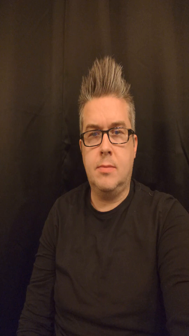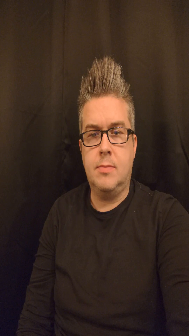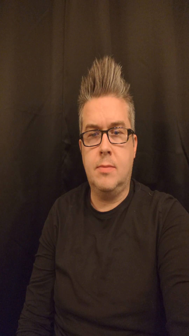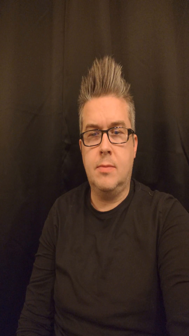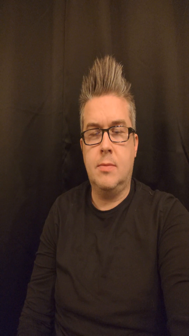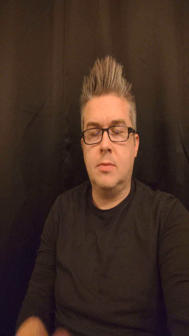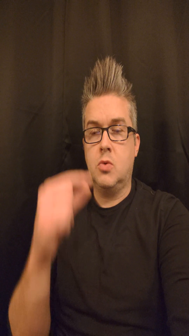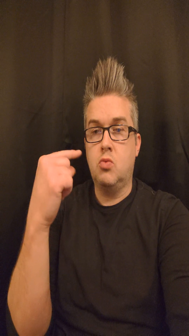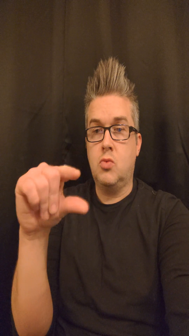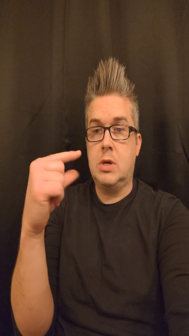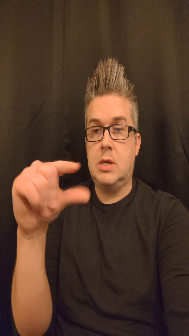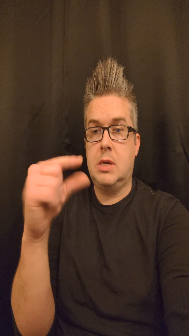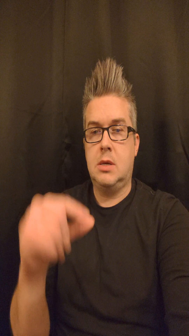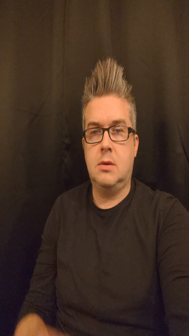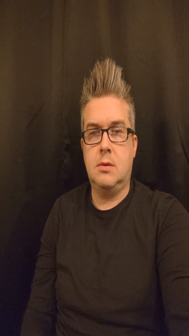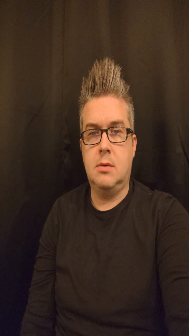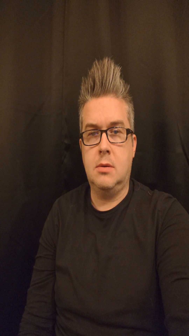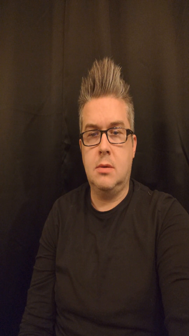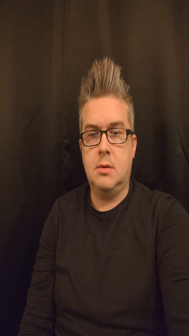green